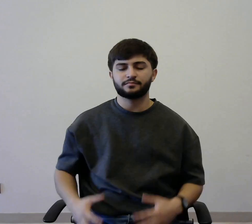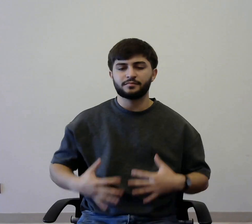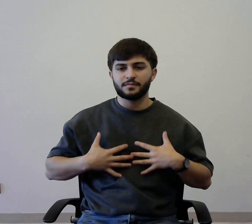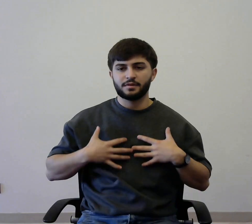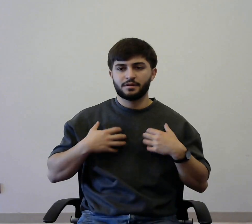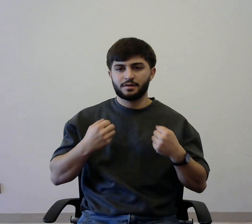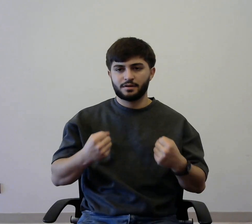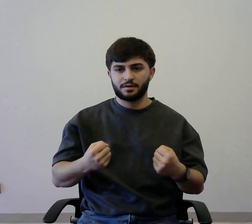sağlam